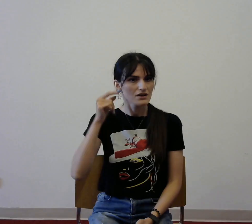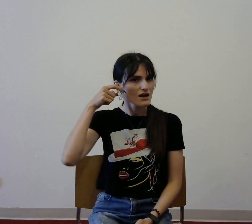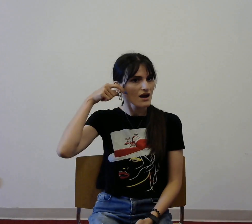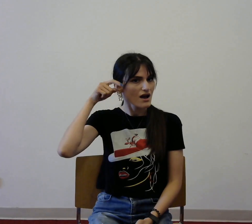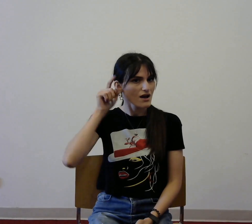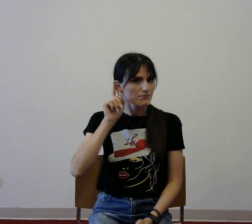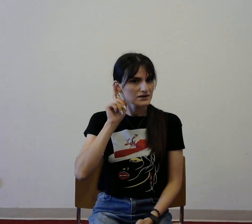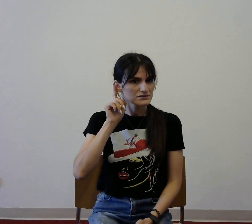aparat